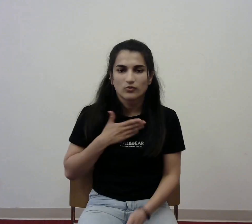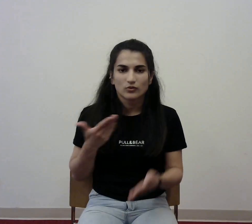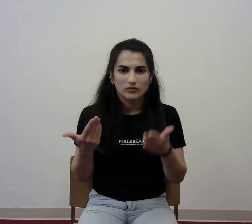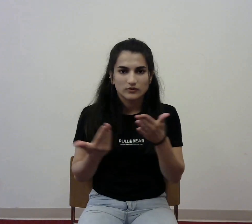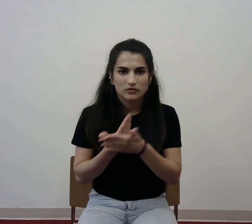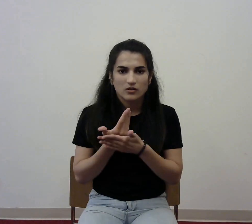yeni